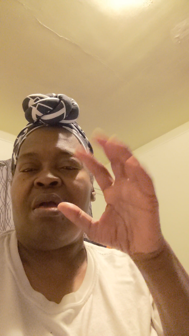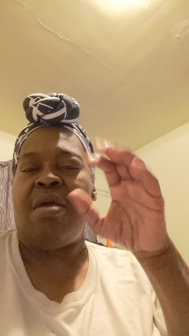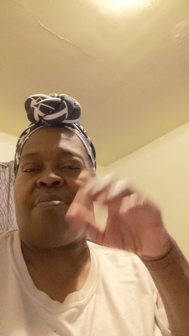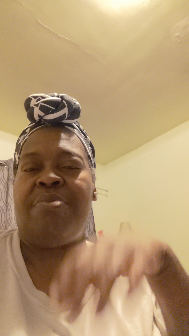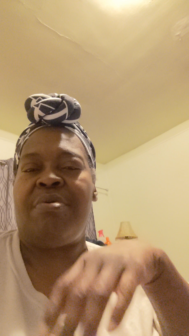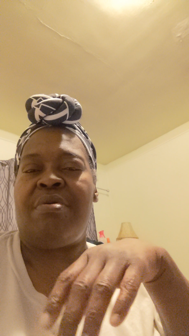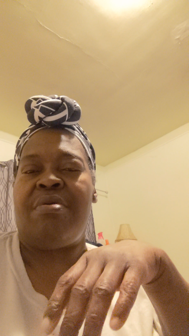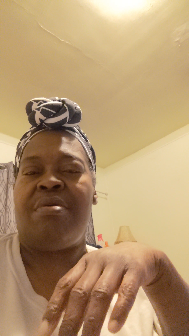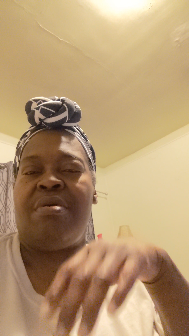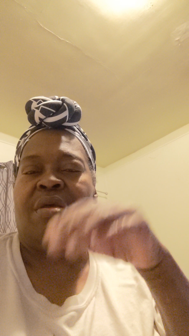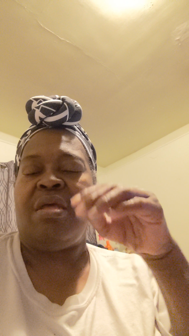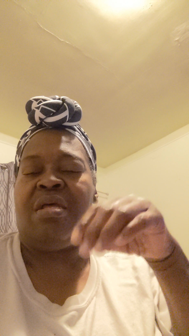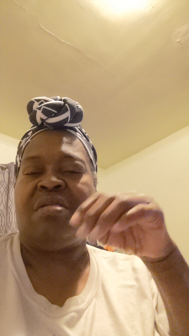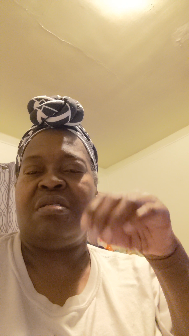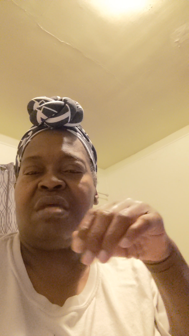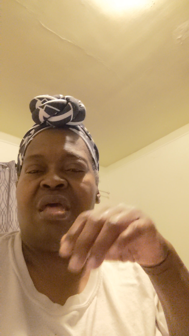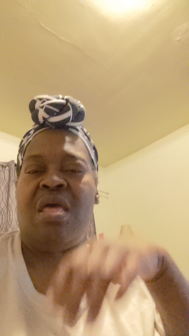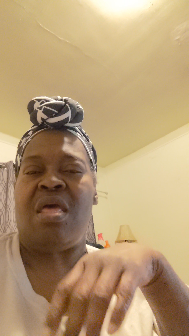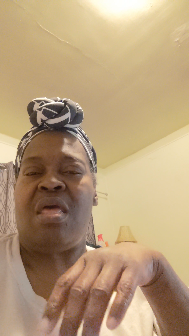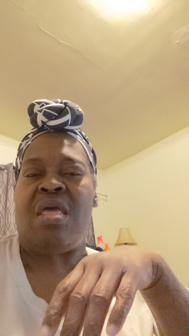inside